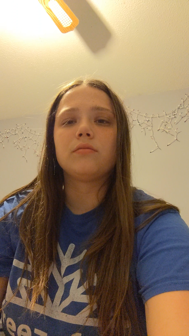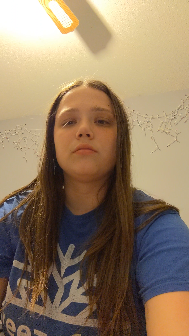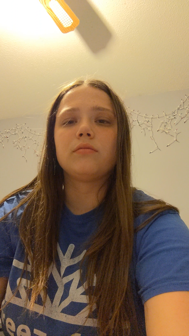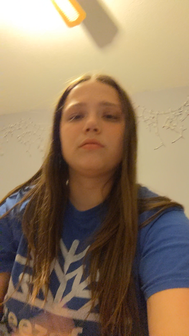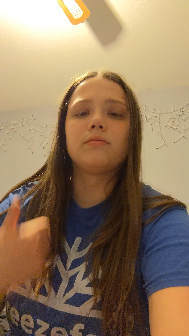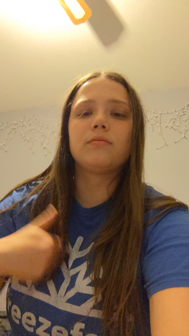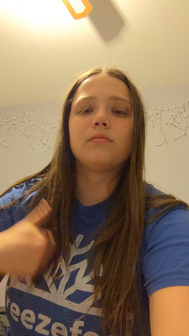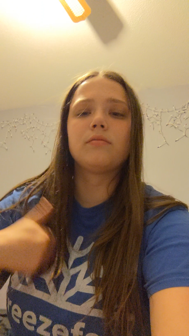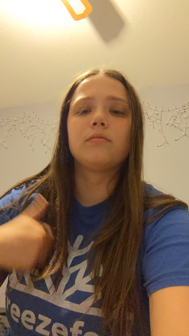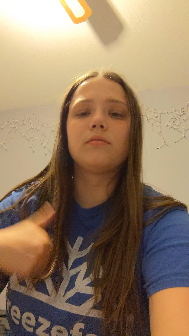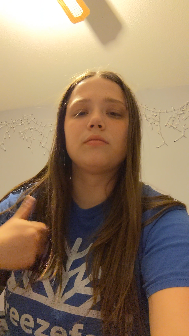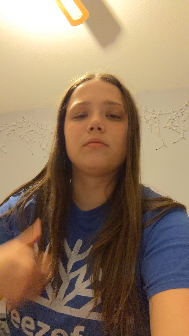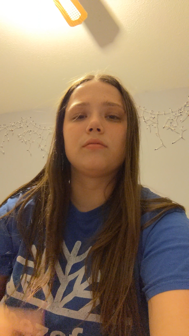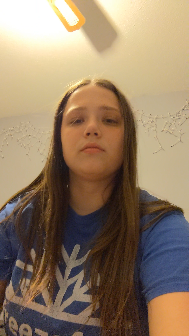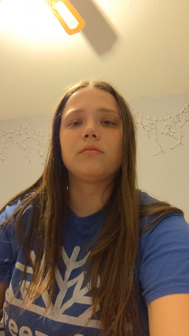bathtub